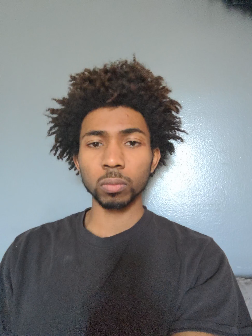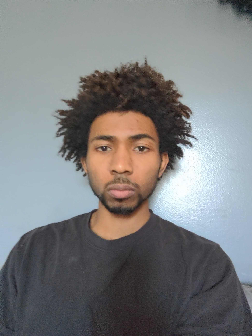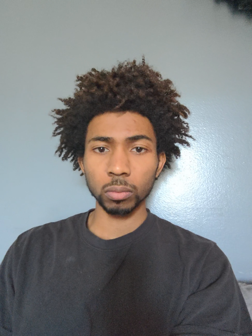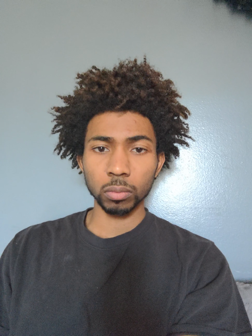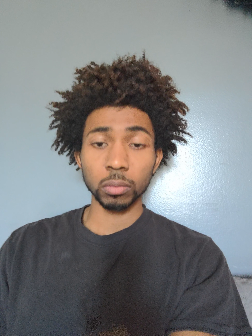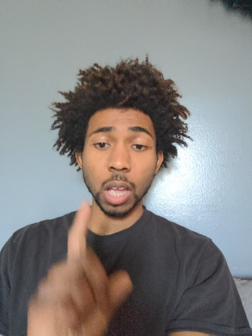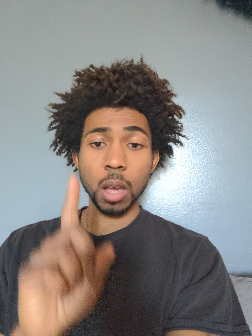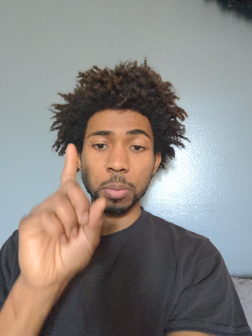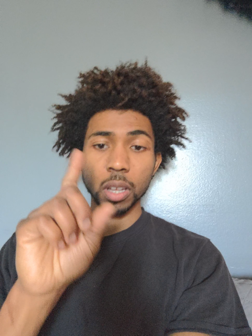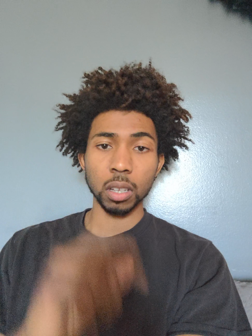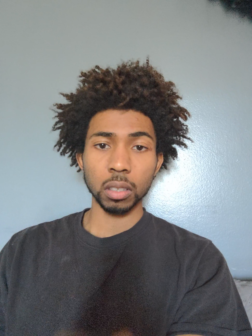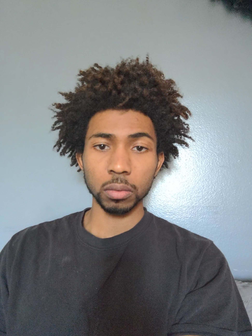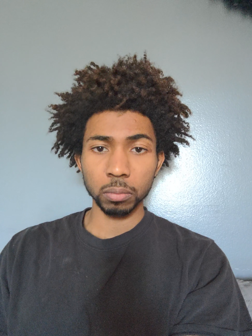up